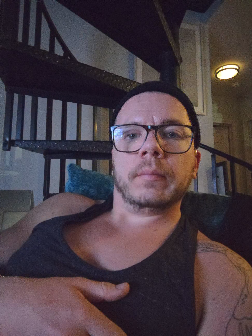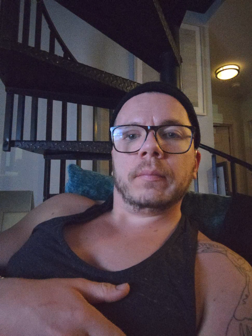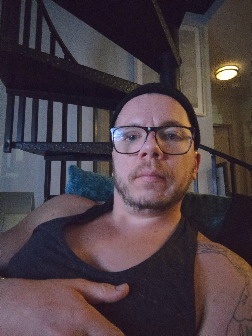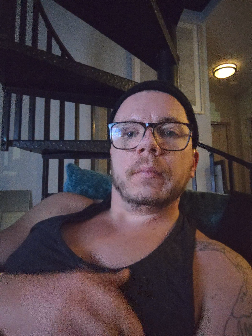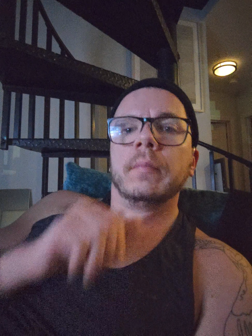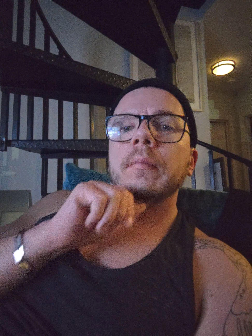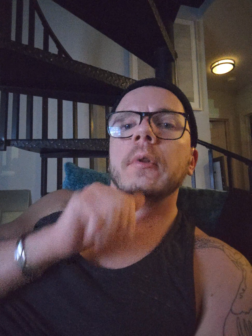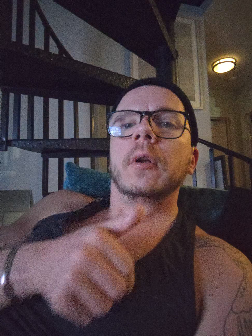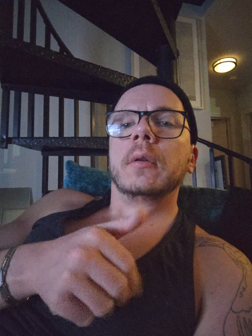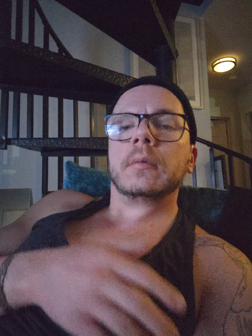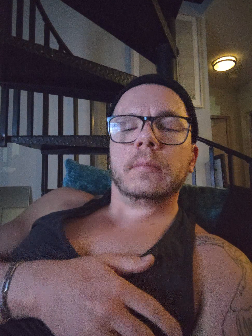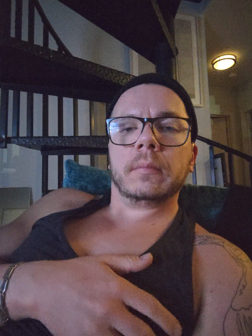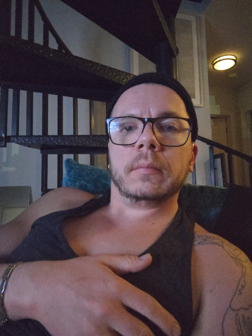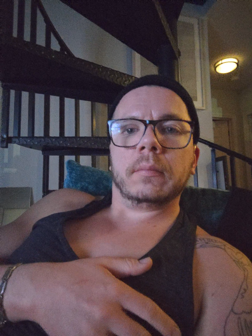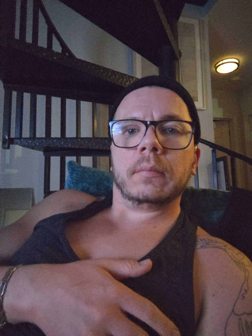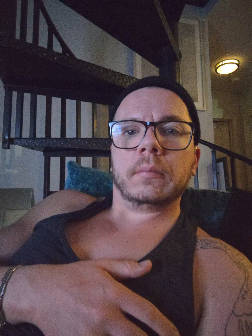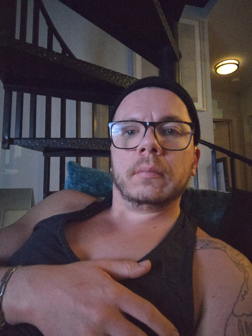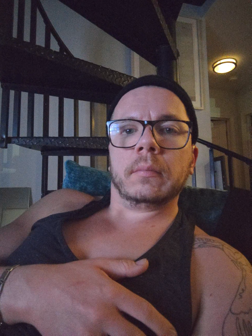not